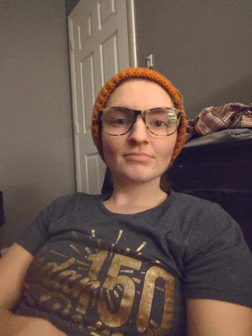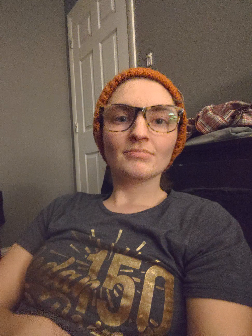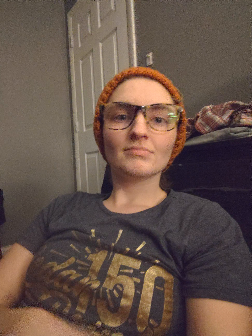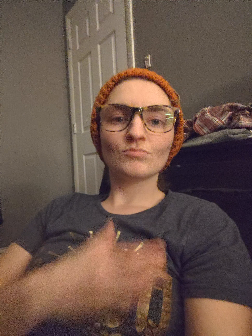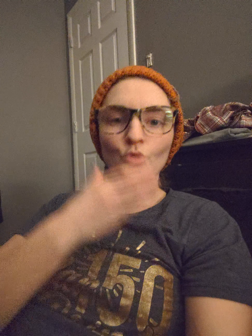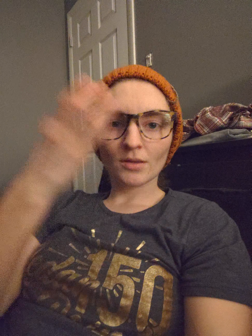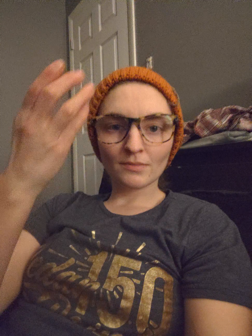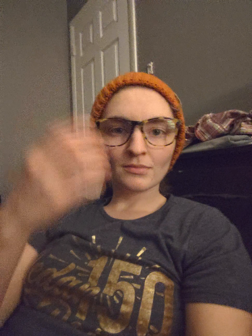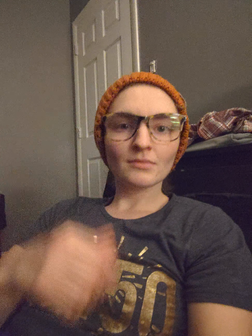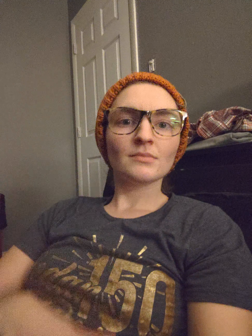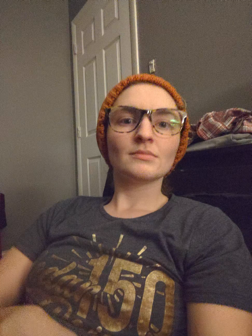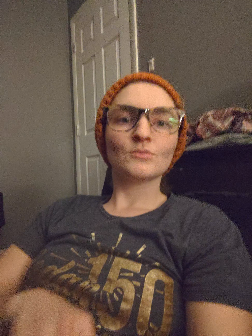giraffe